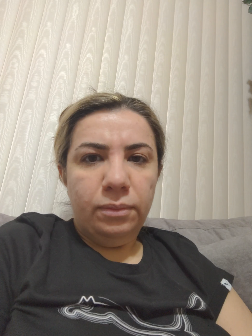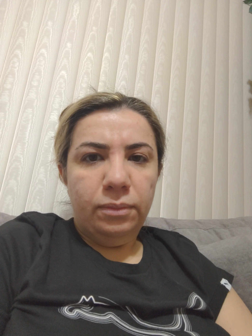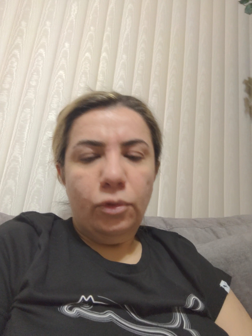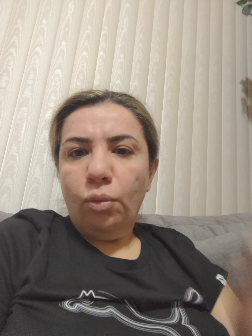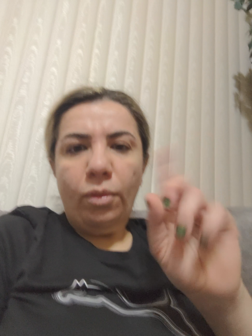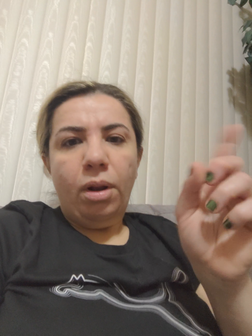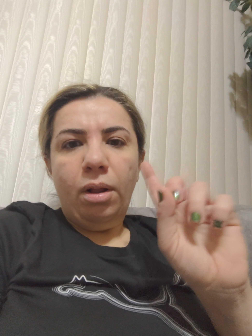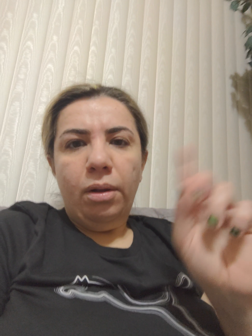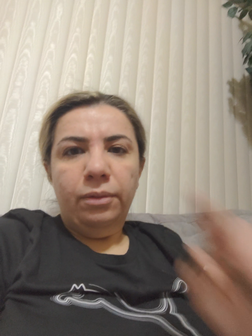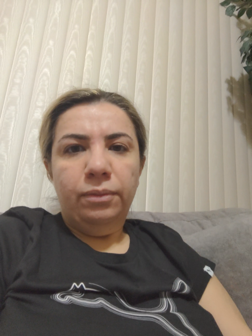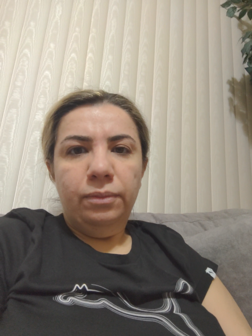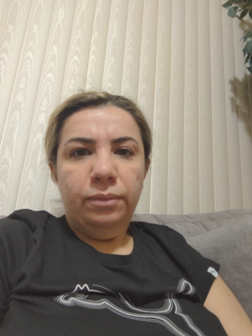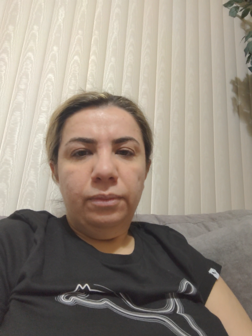where